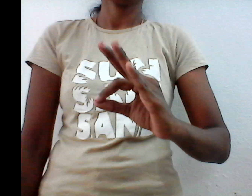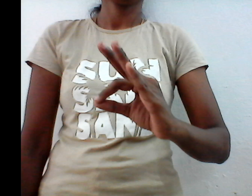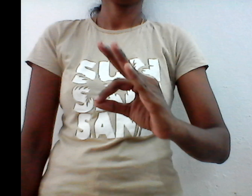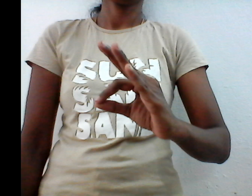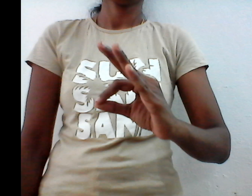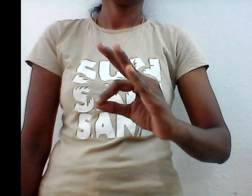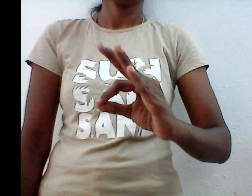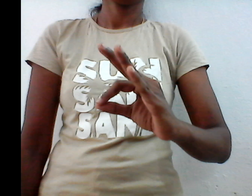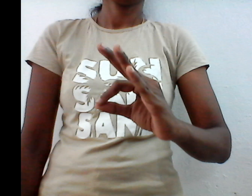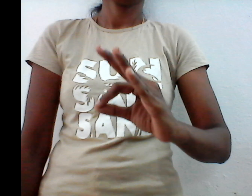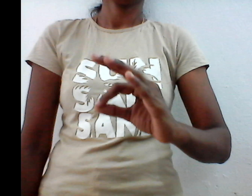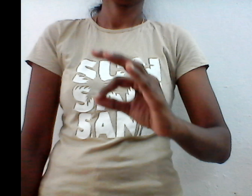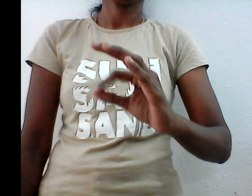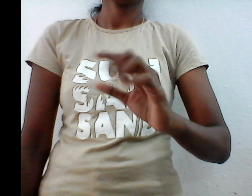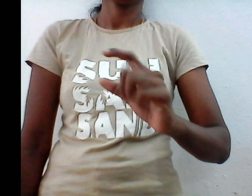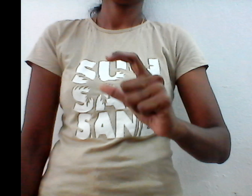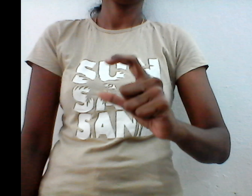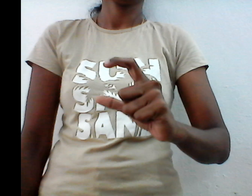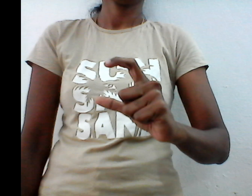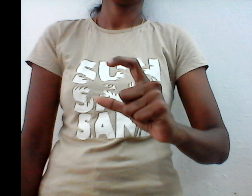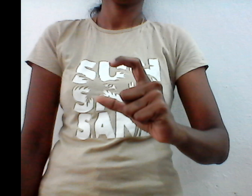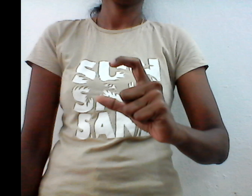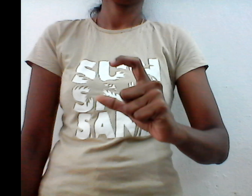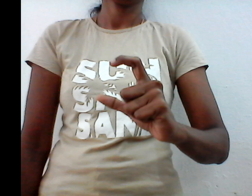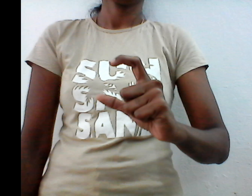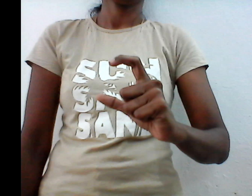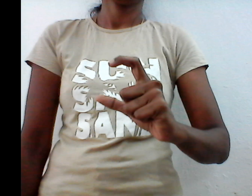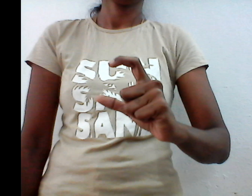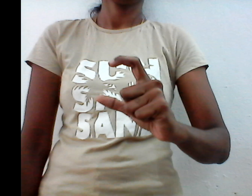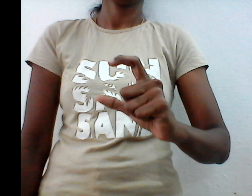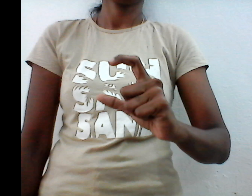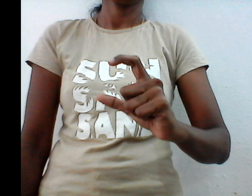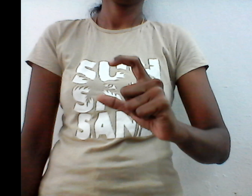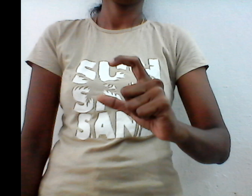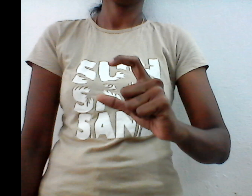ഓ